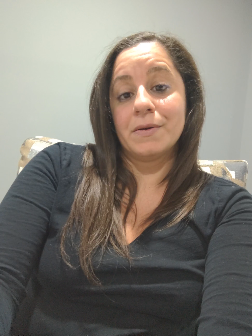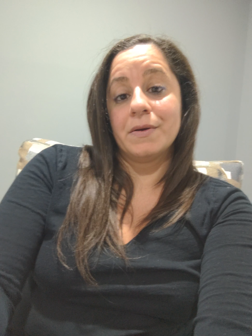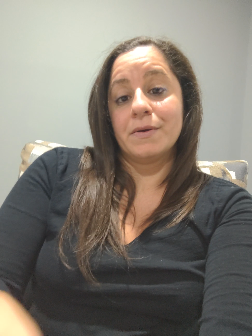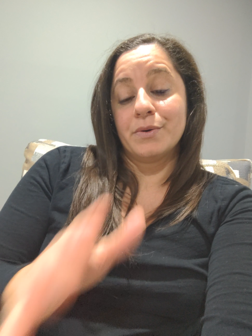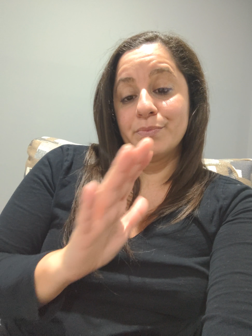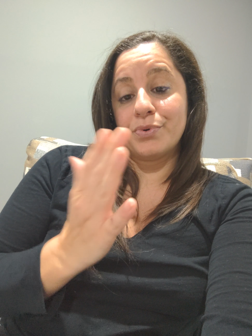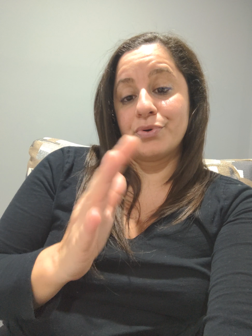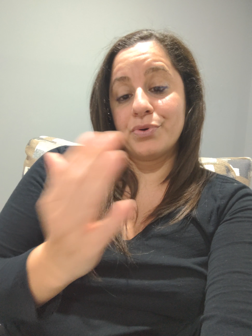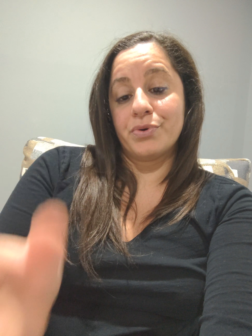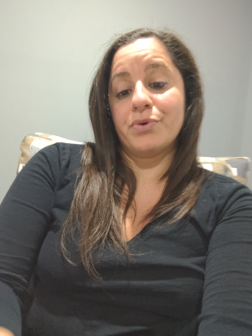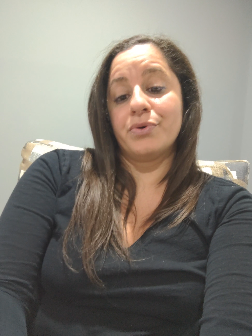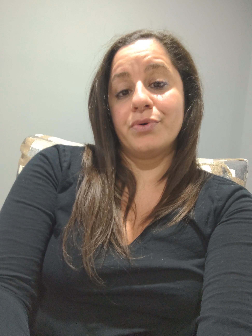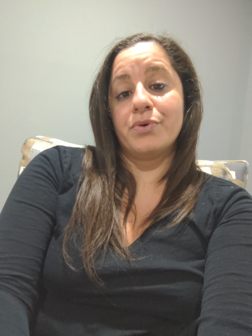book